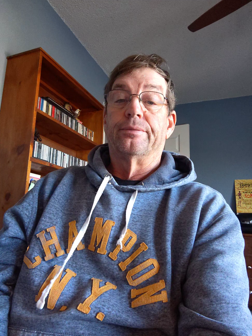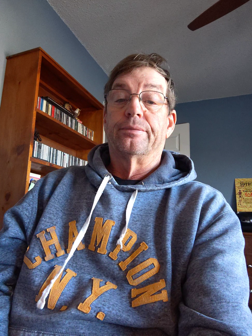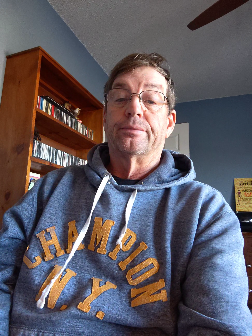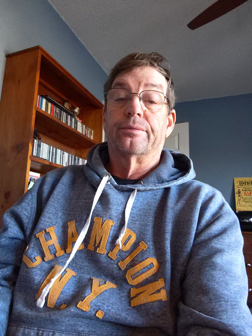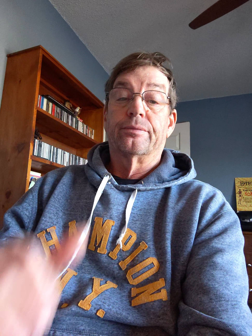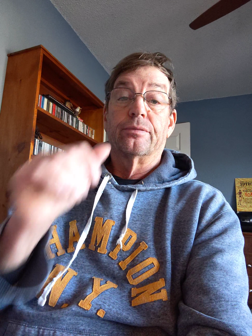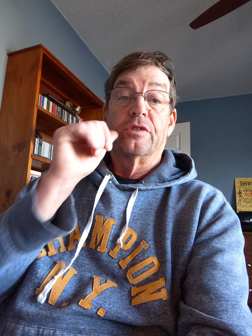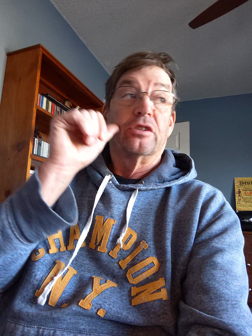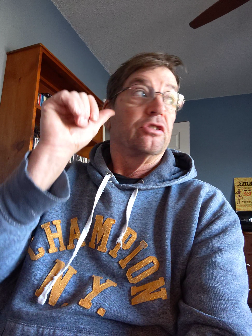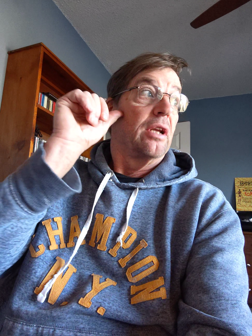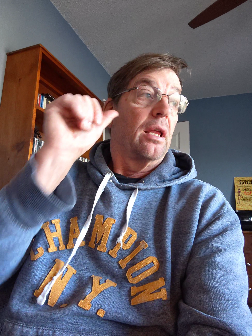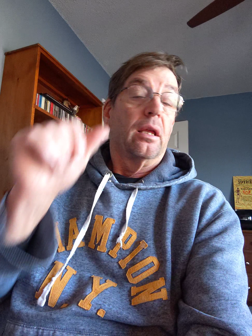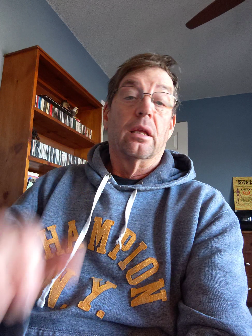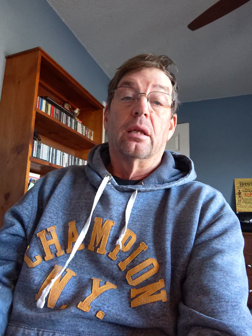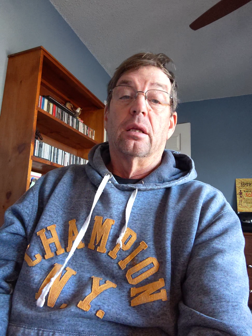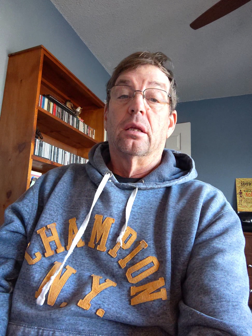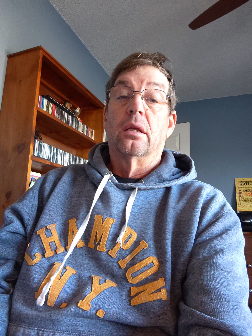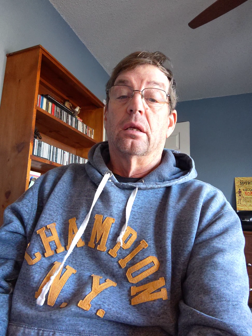yesterday